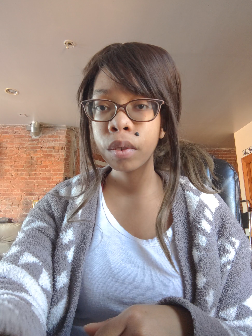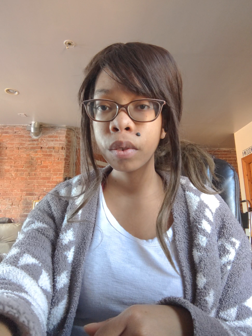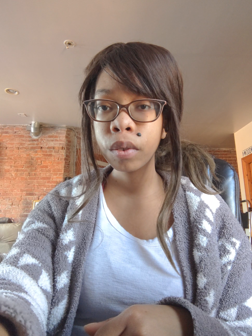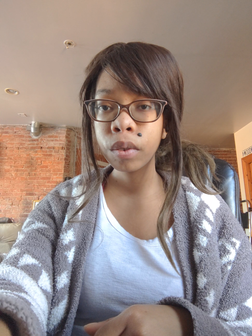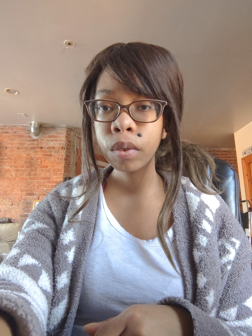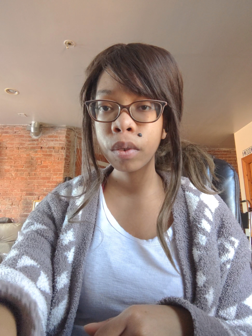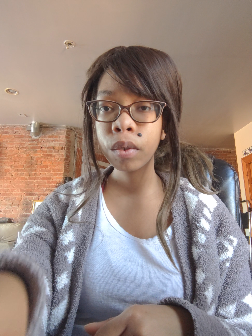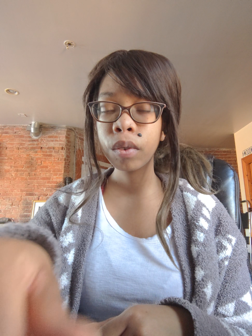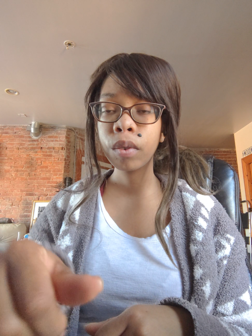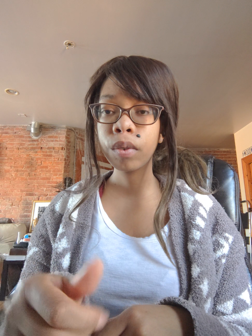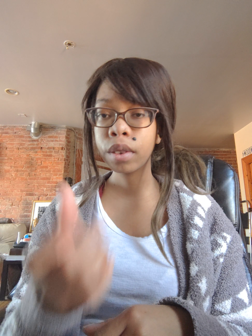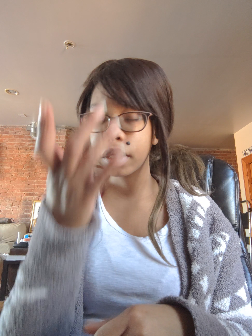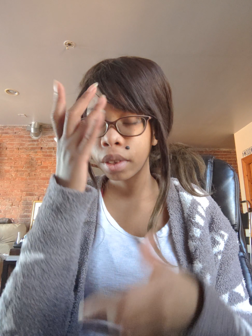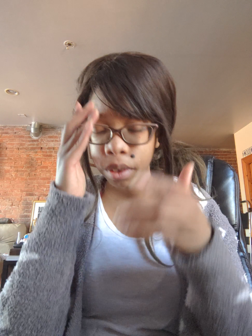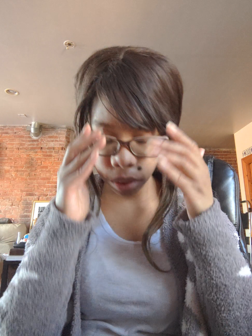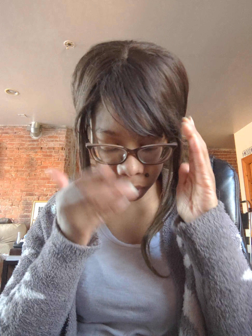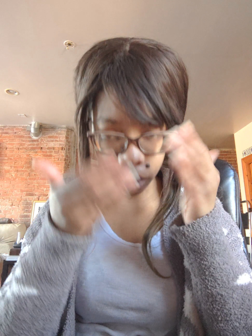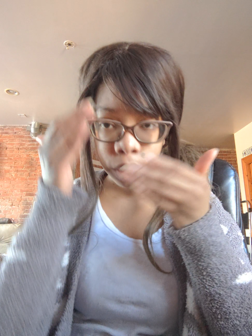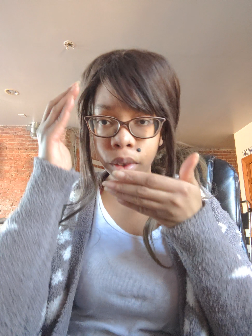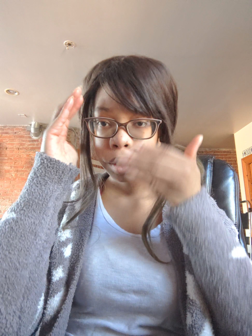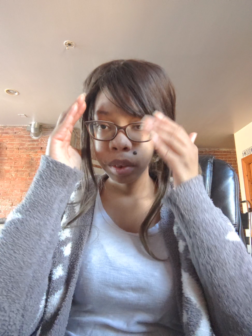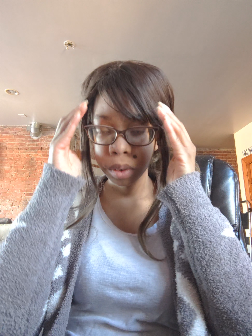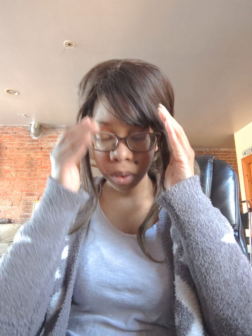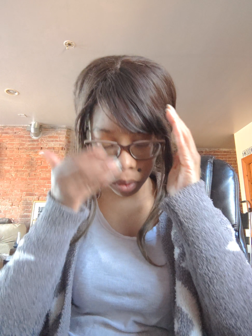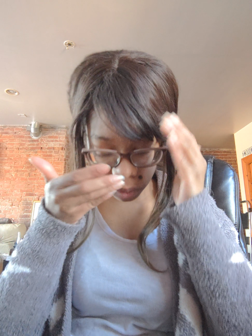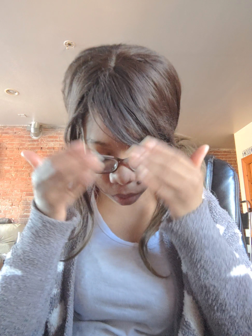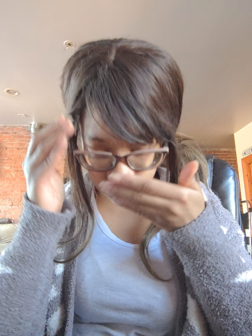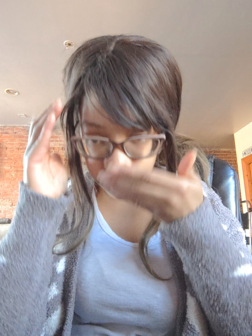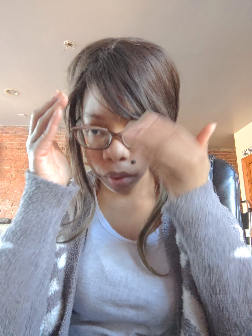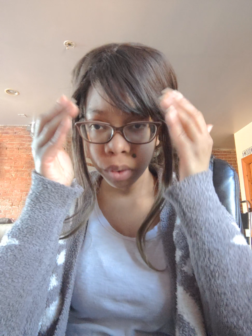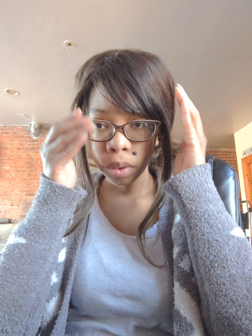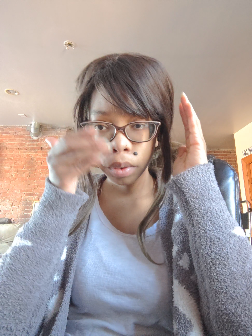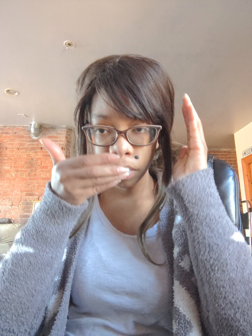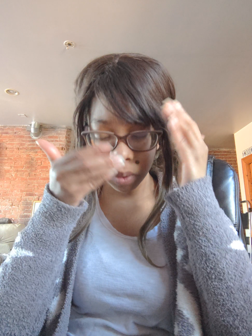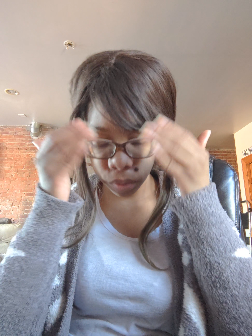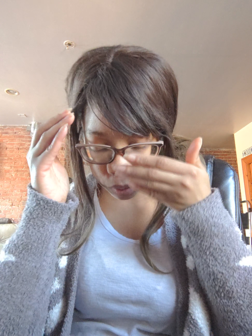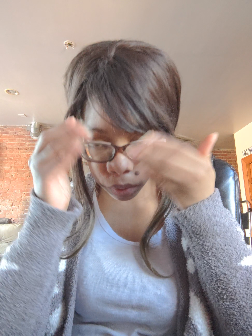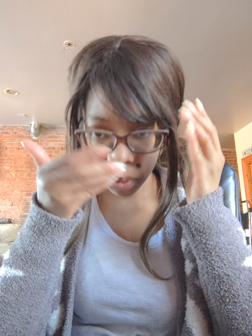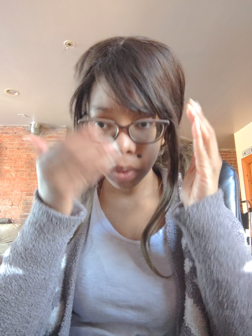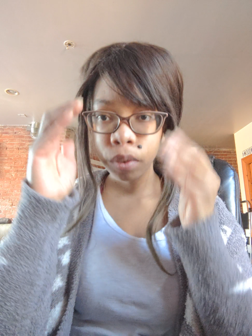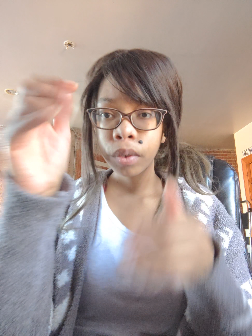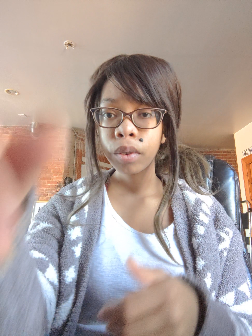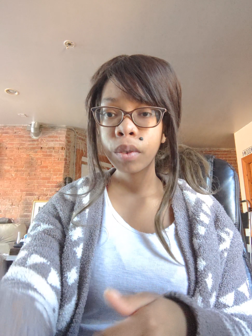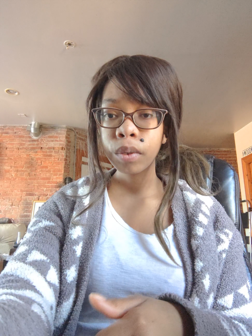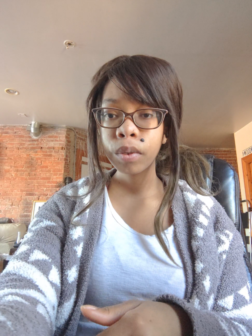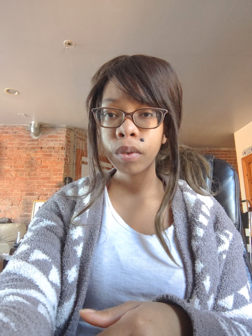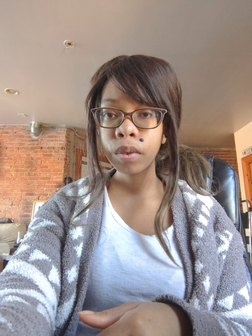sleepy